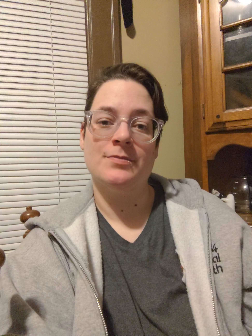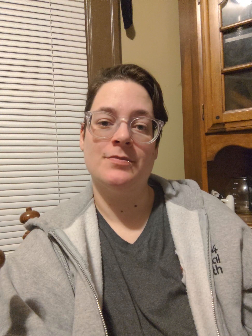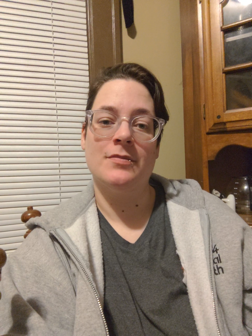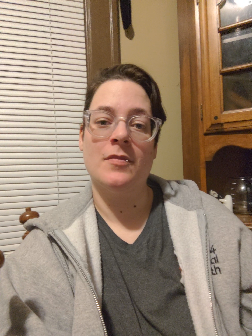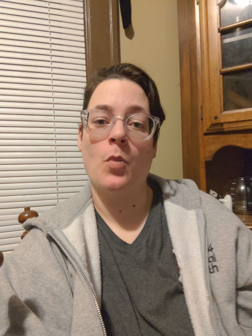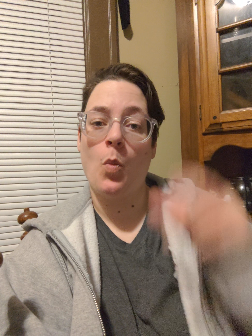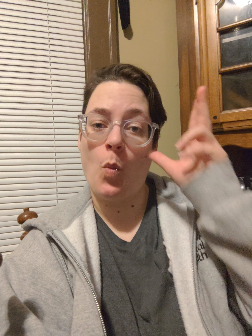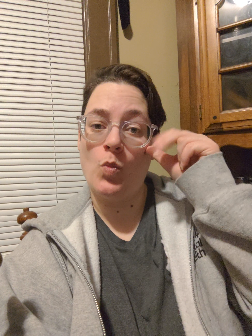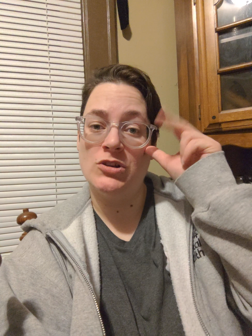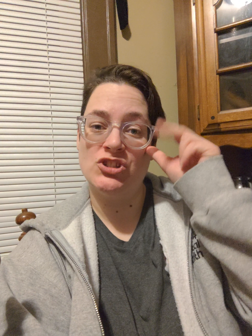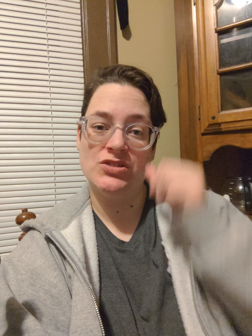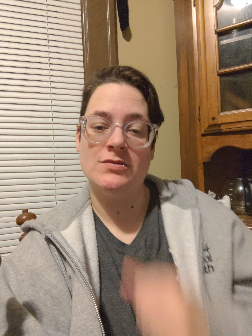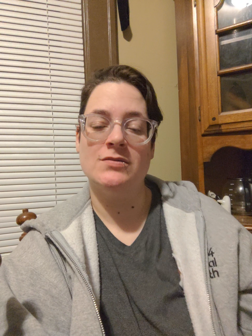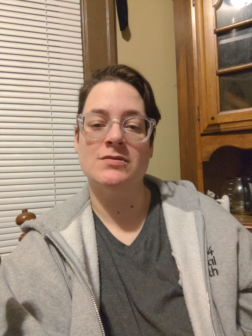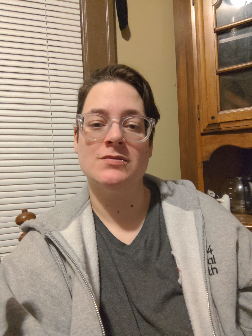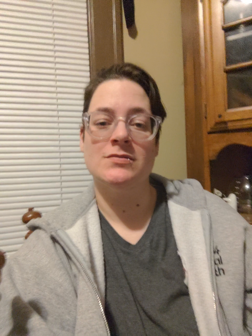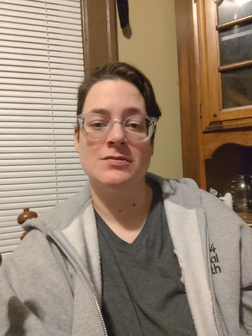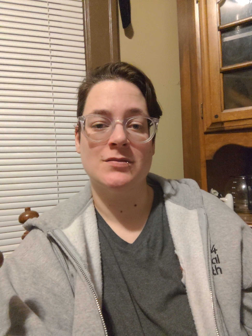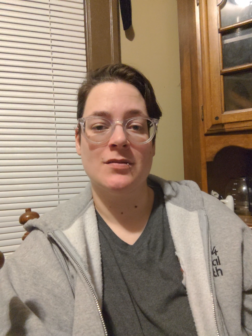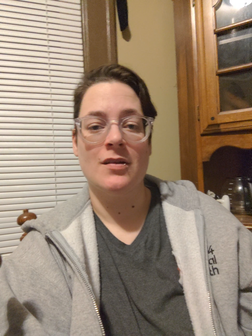horse